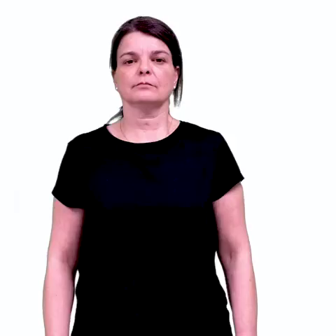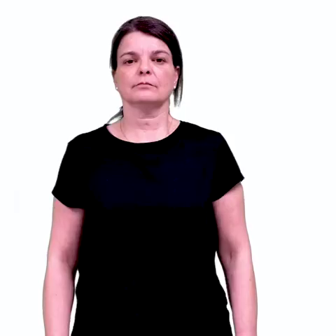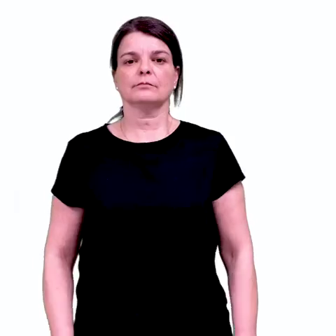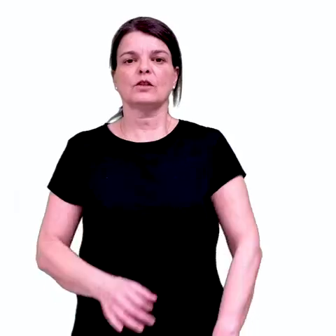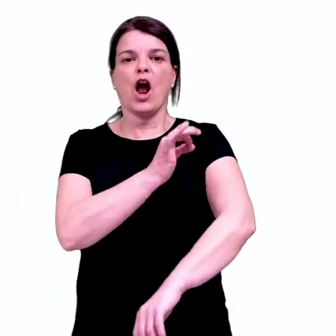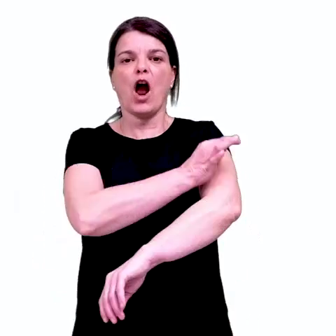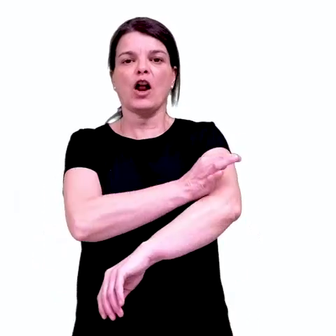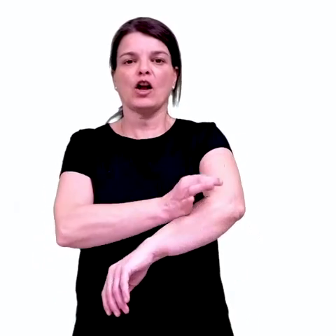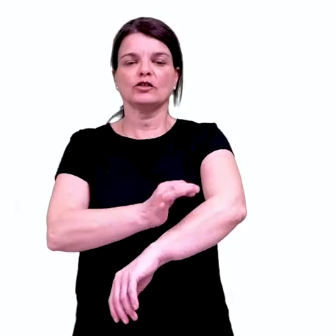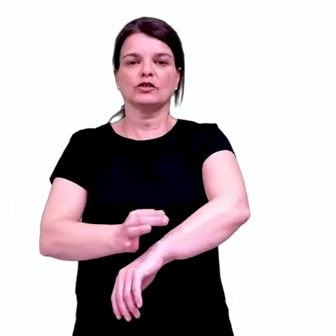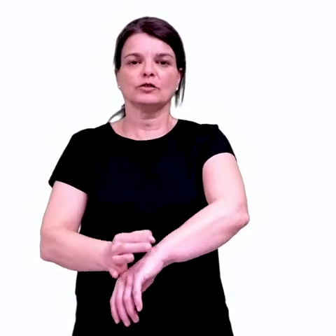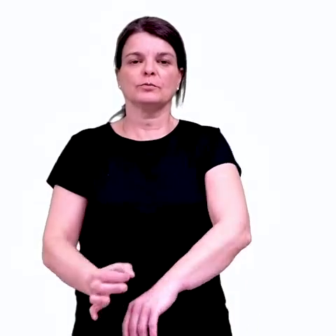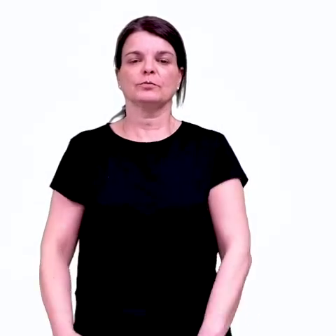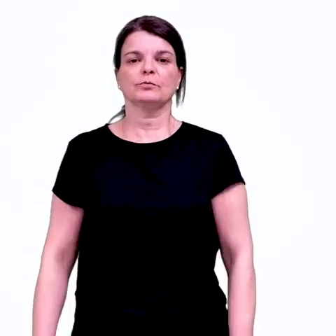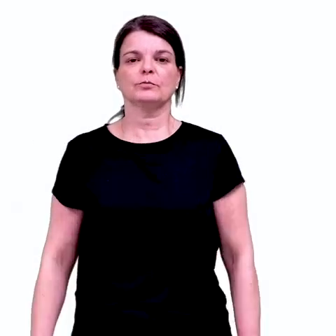mancha brazo